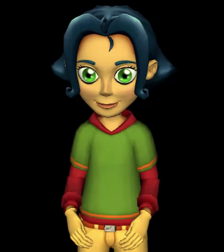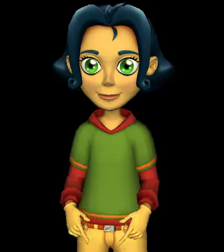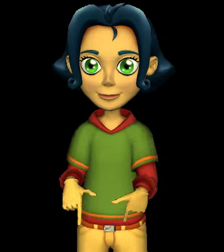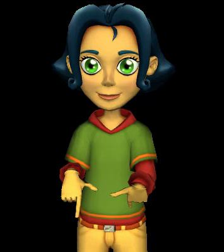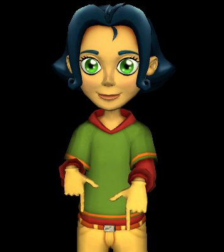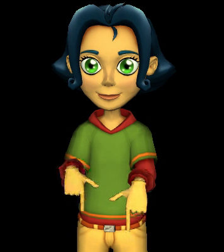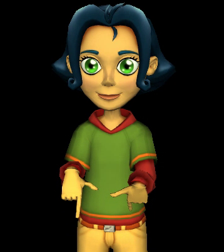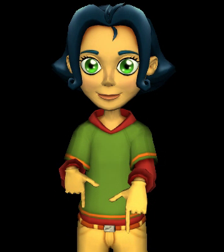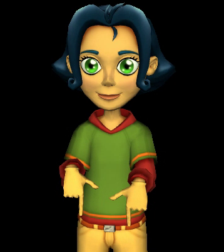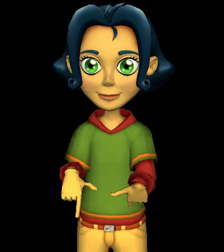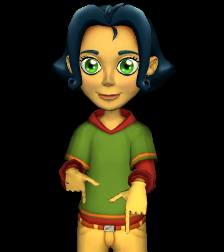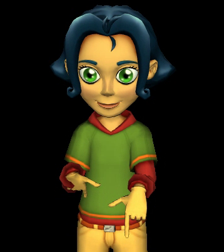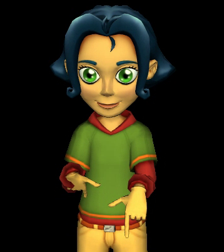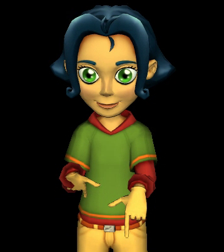سيرا على الأقدام